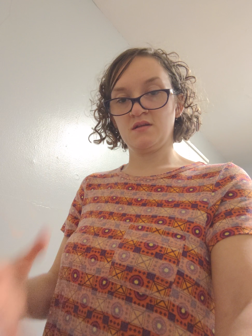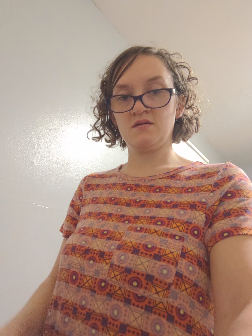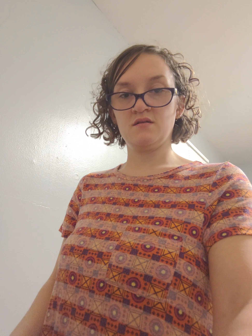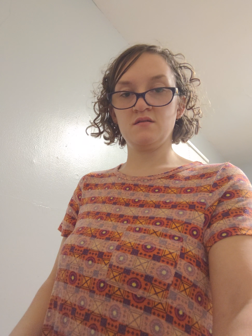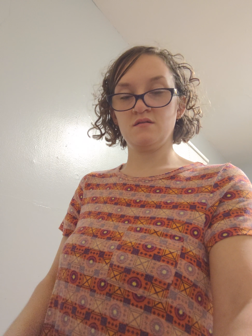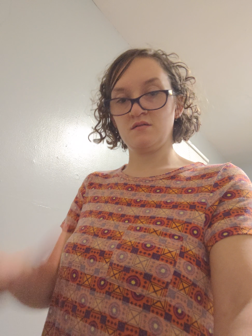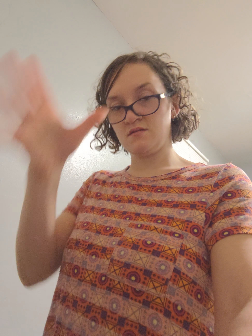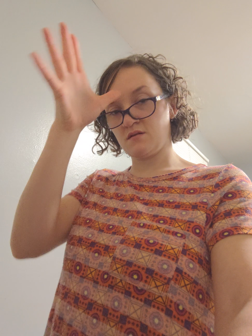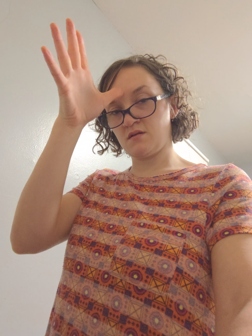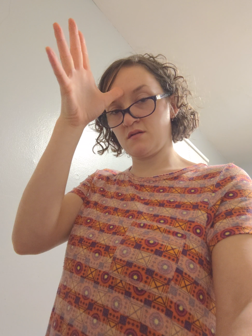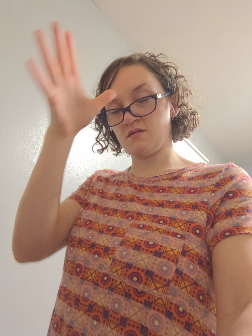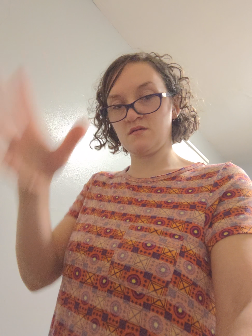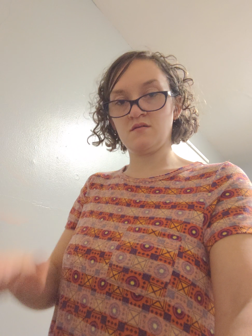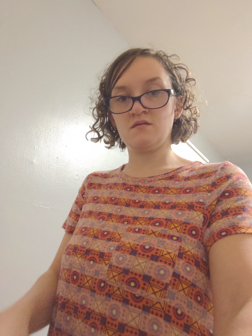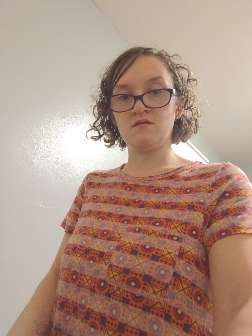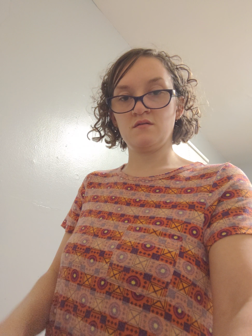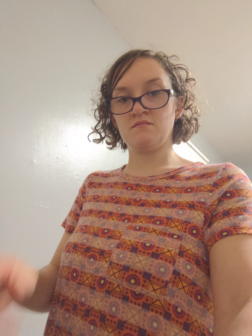dad